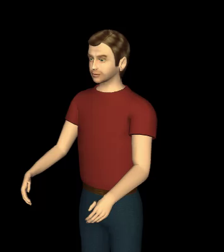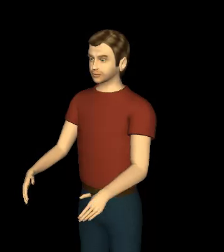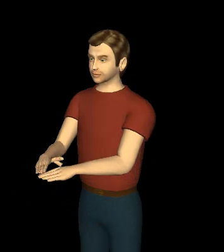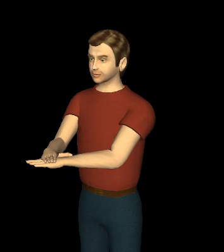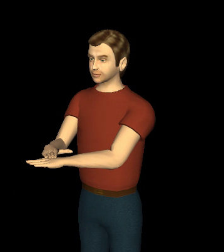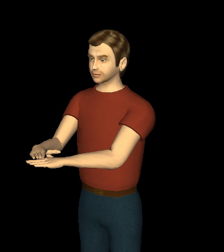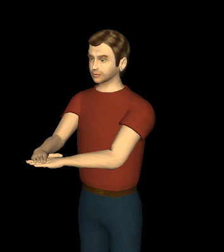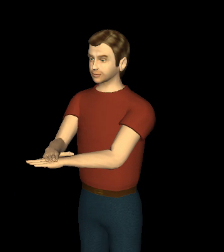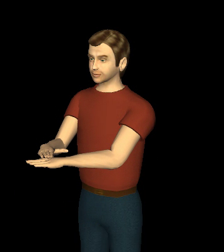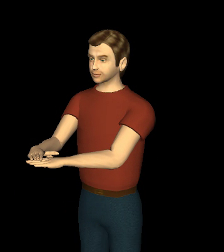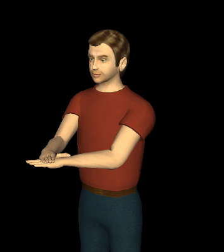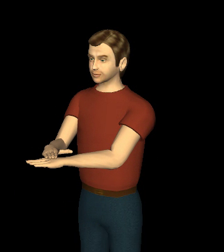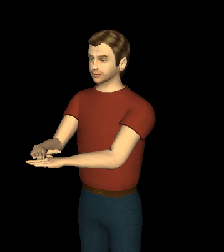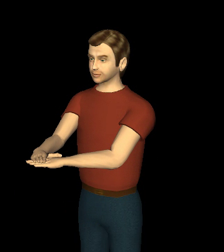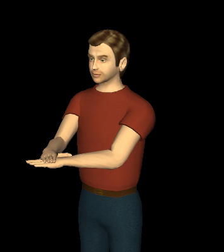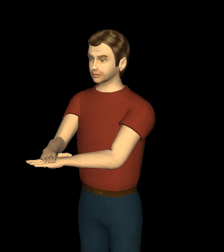مرهم